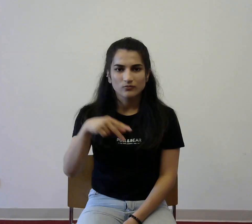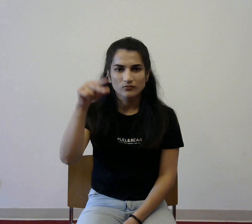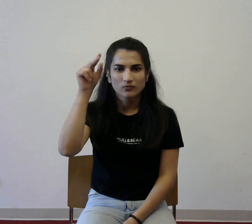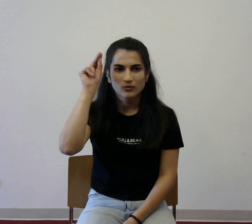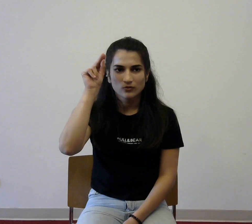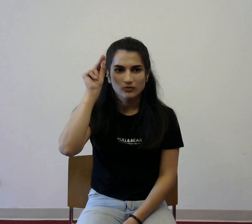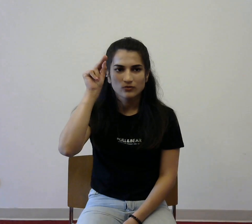öyrənmək